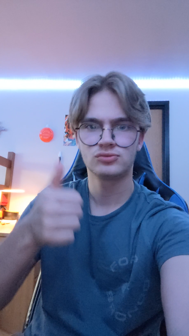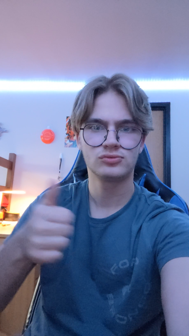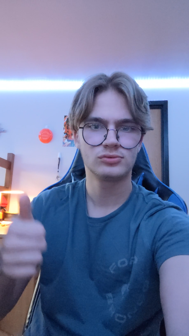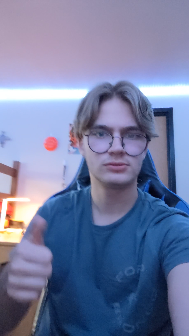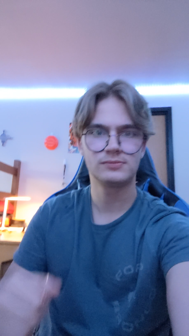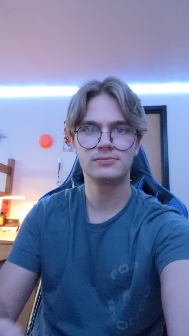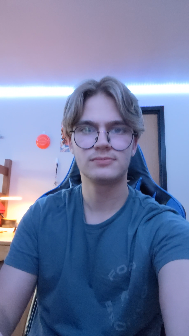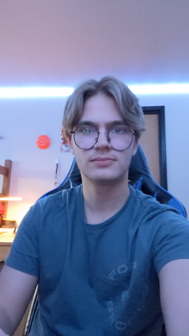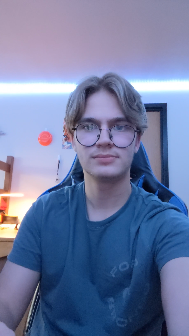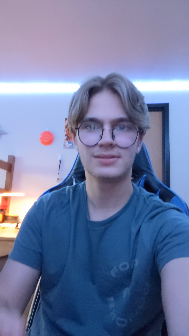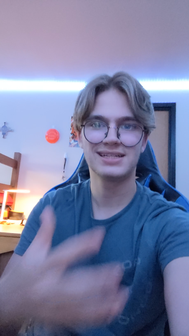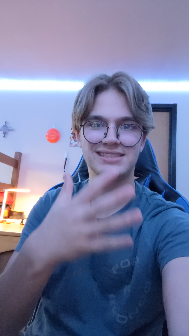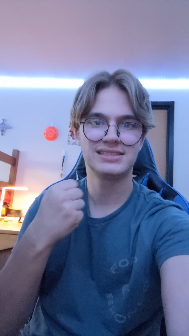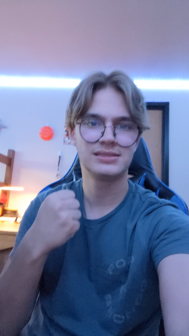get